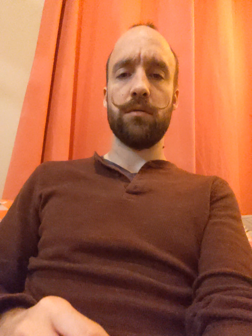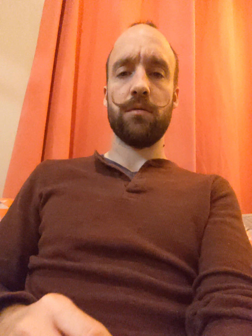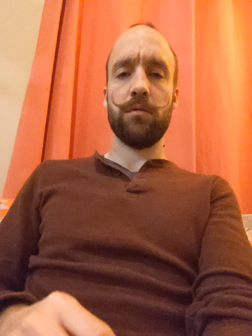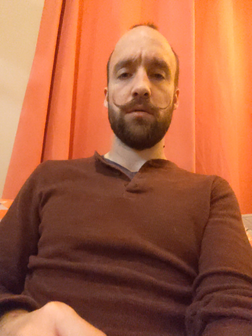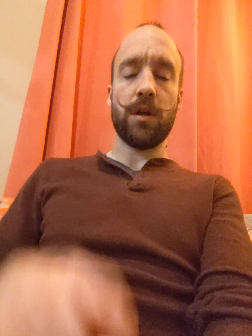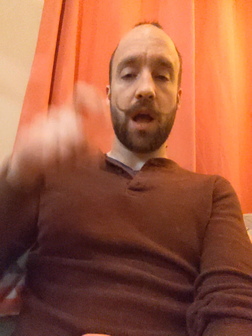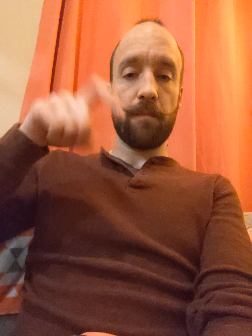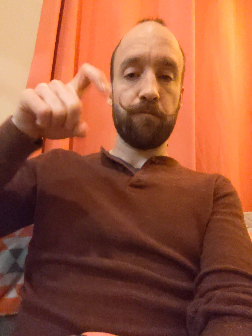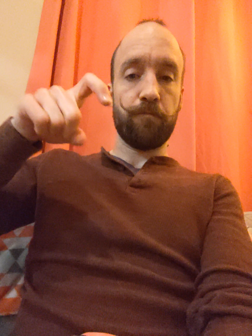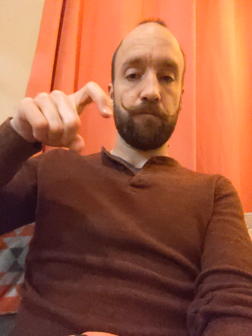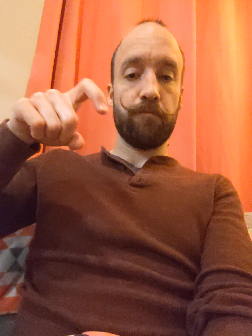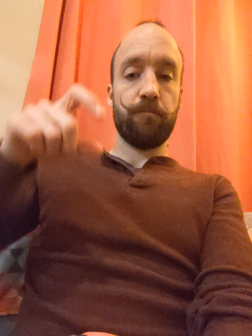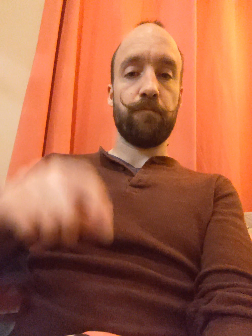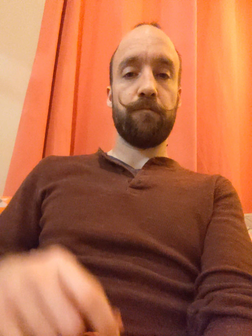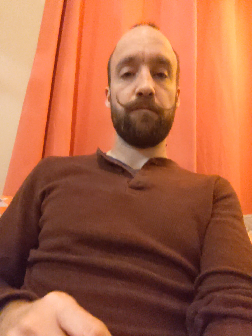time